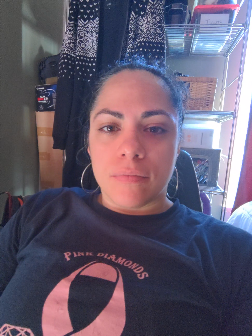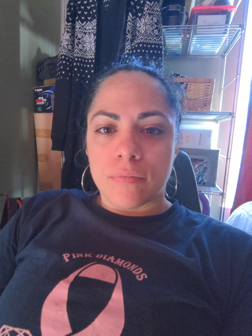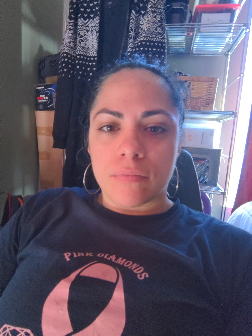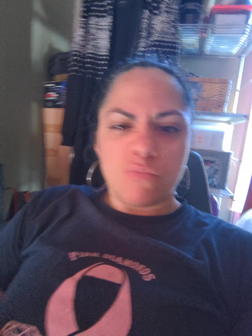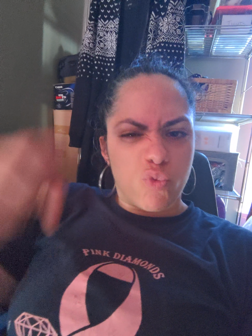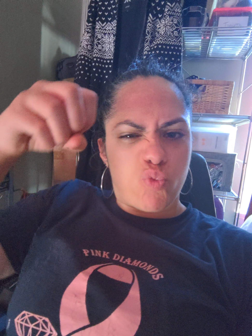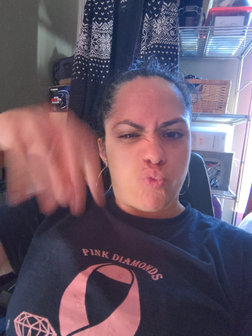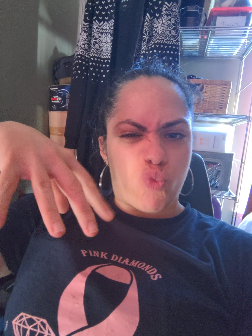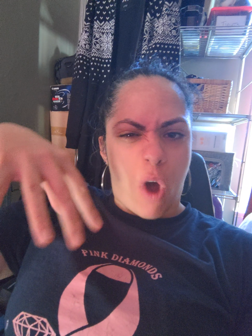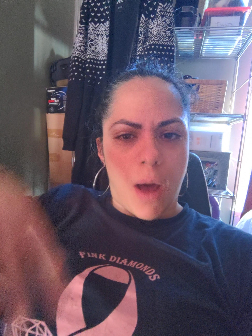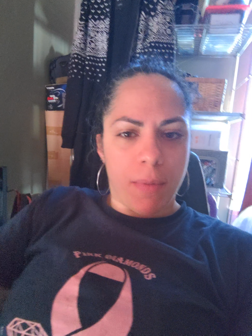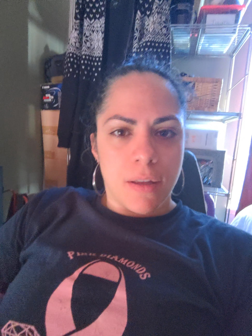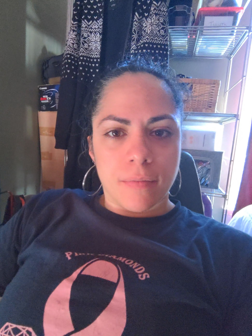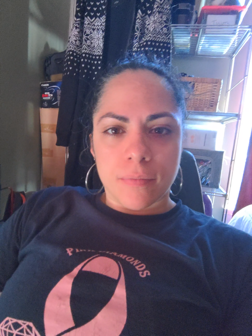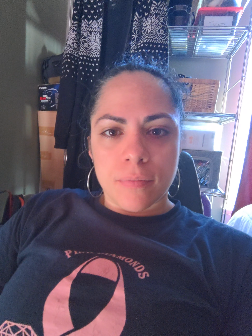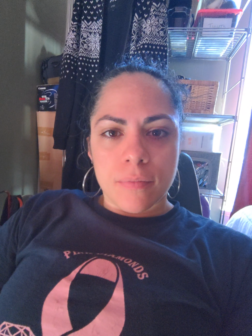drop